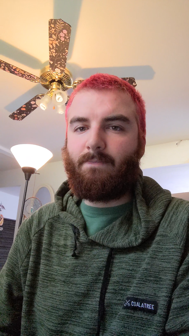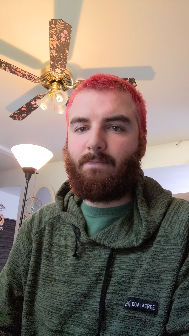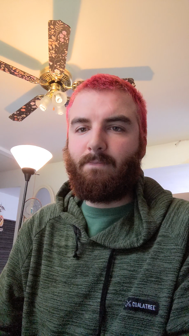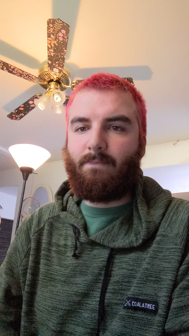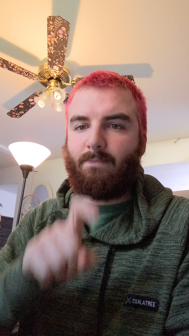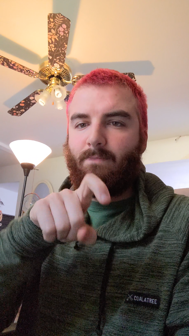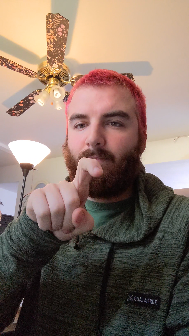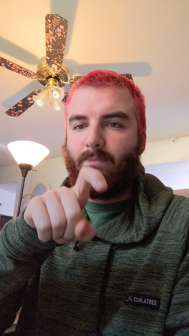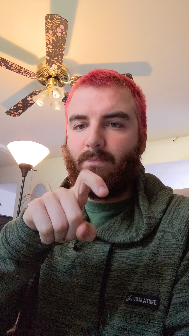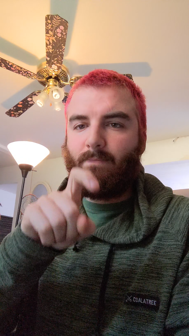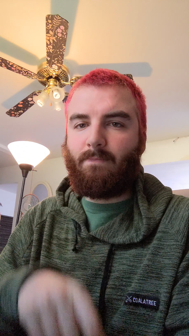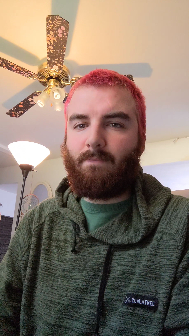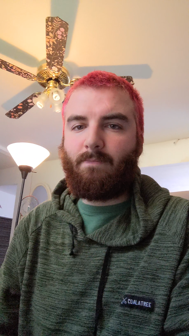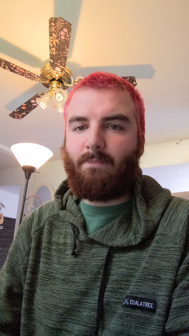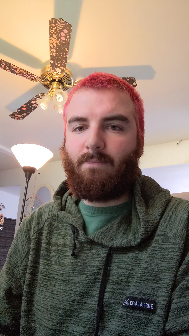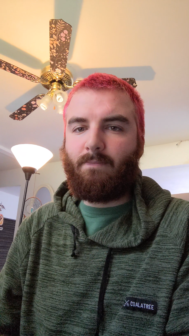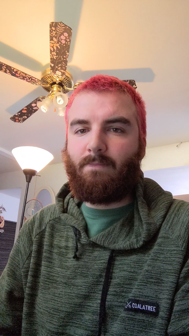should